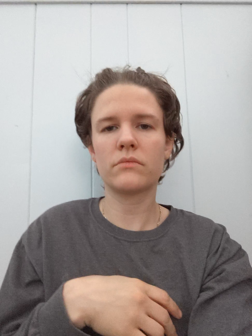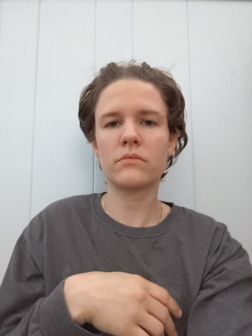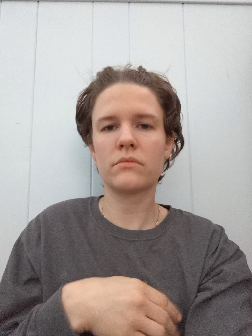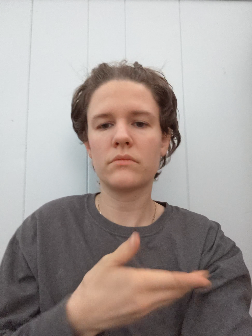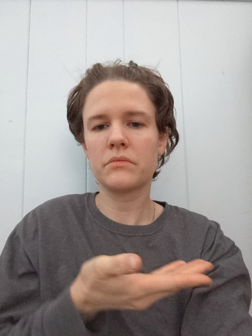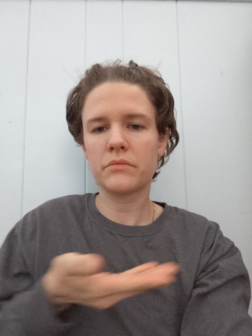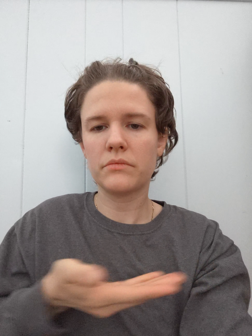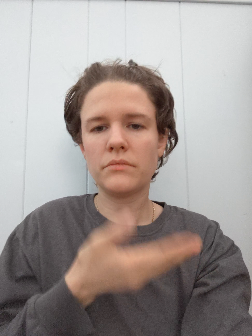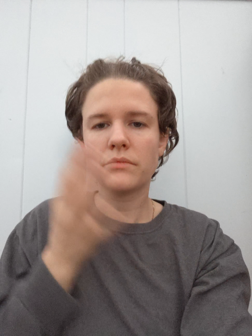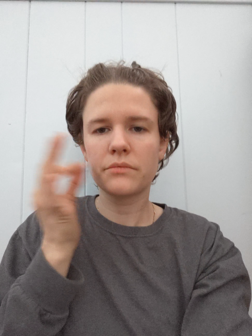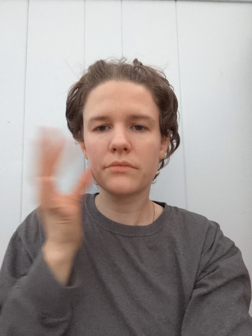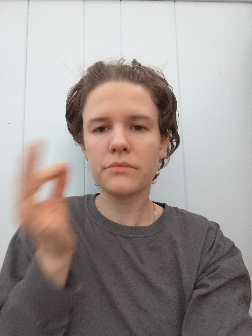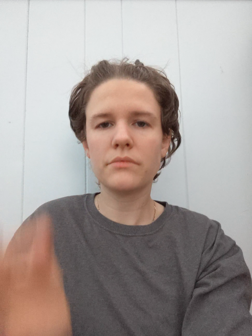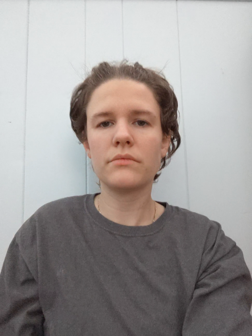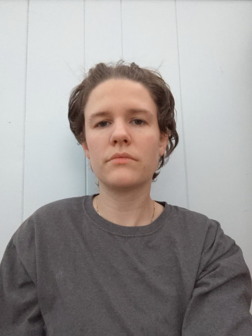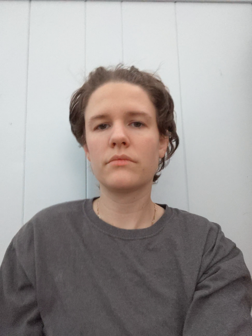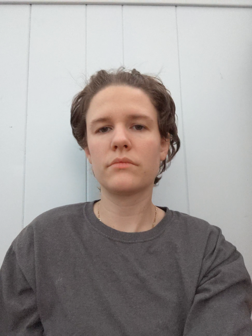kitty